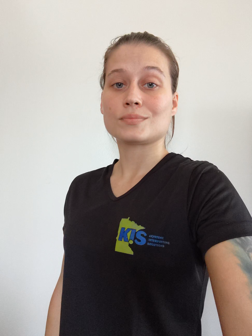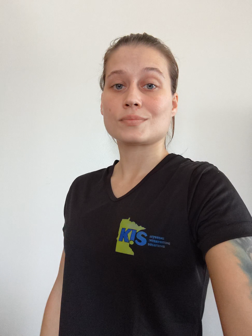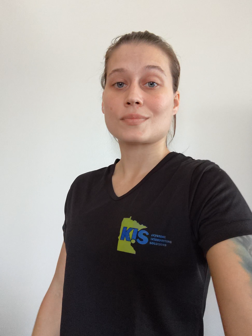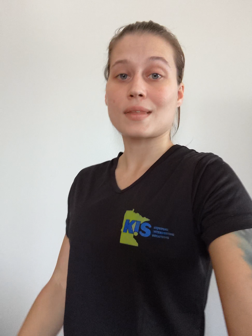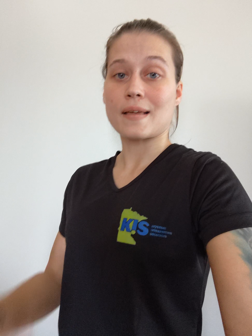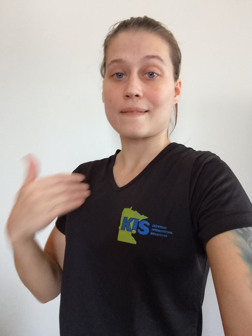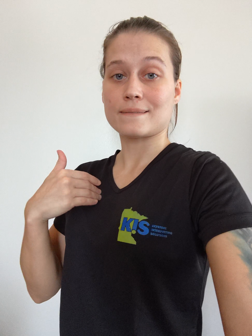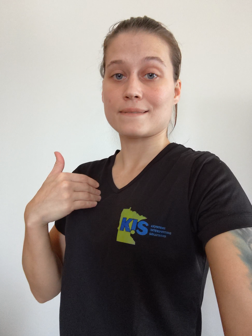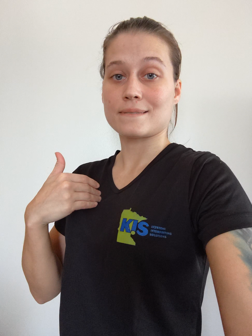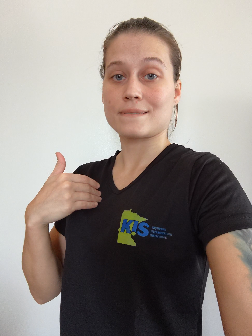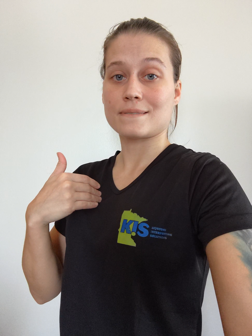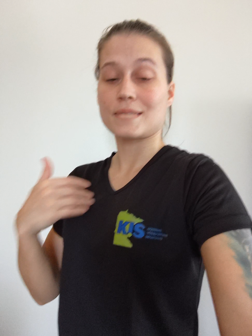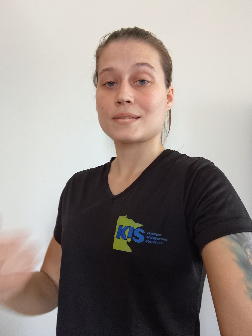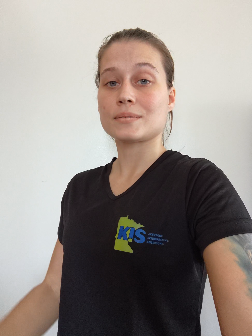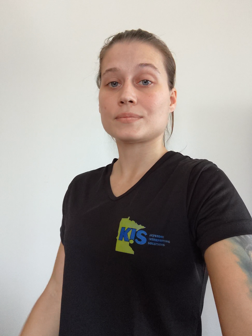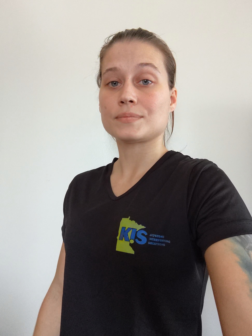have